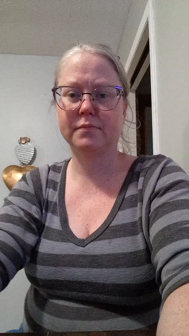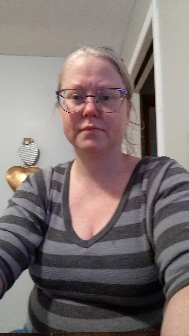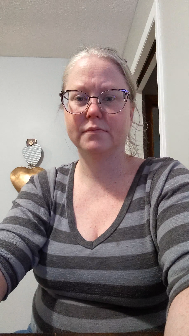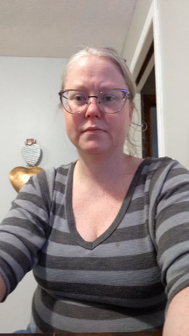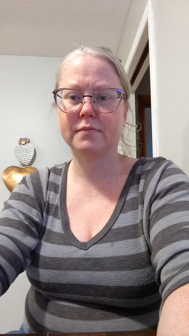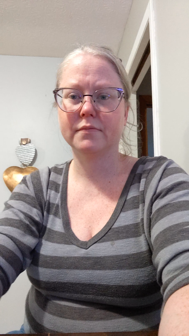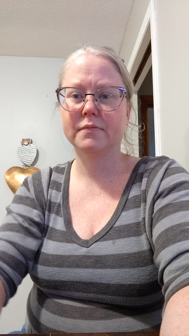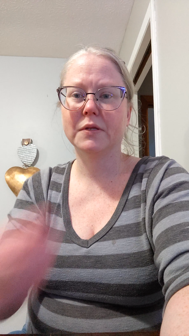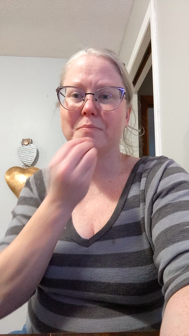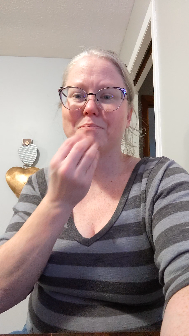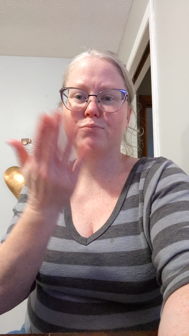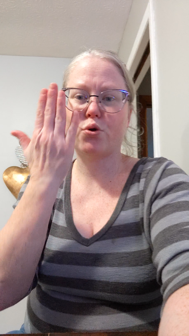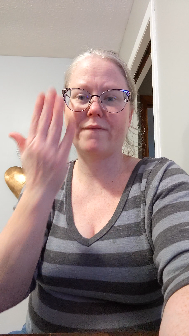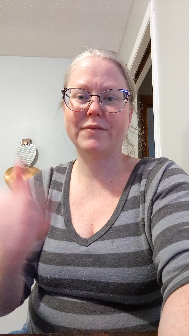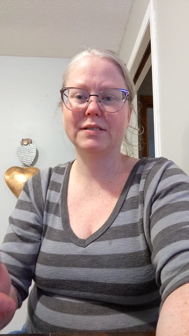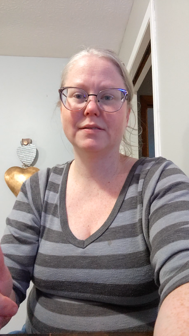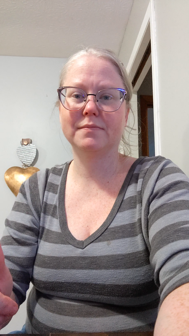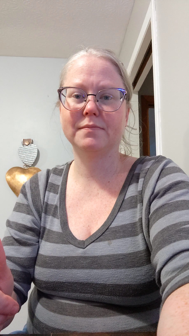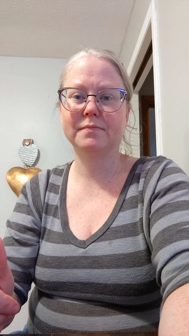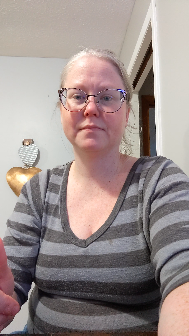breakfast